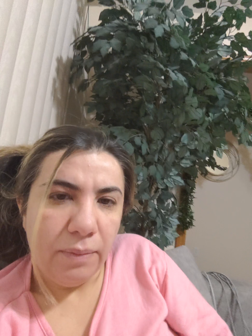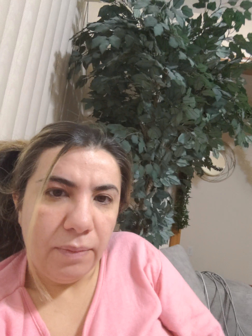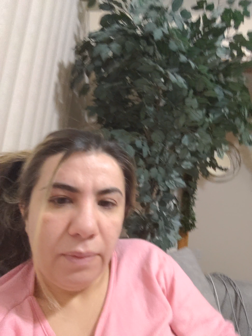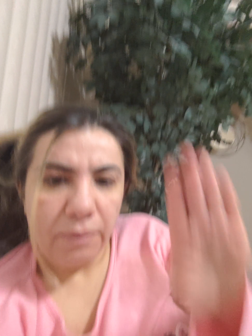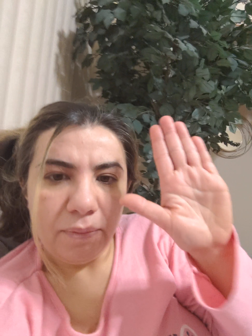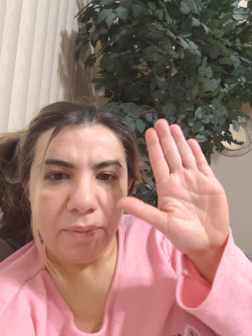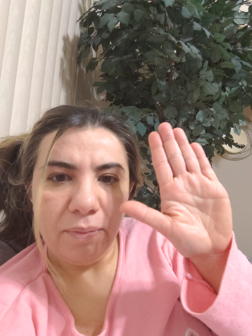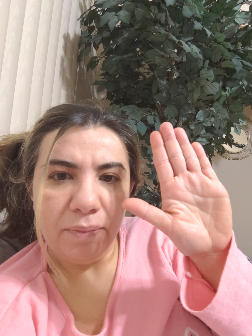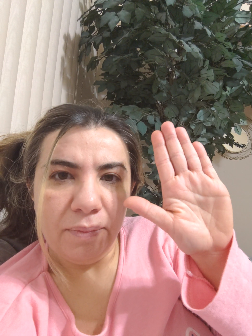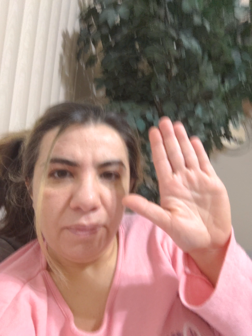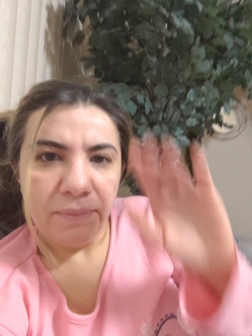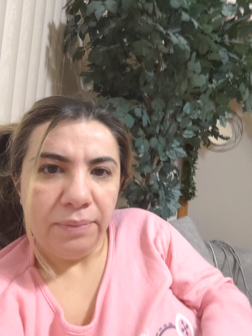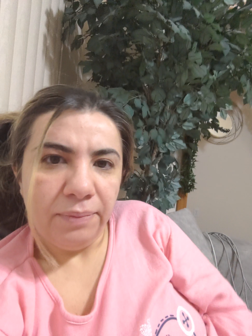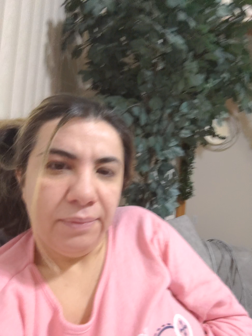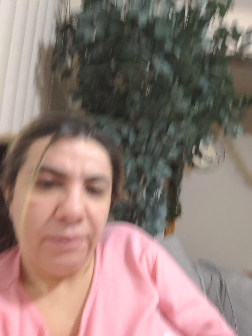mitten